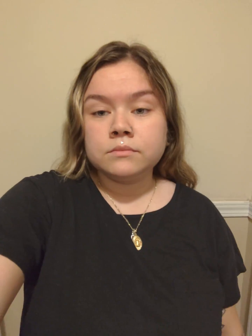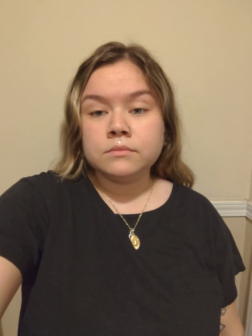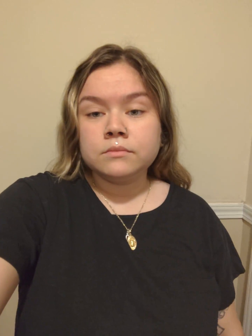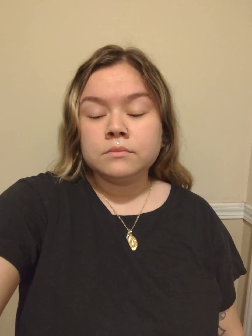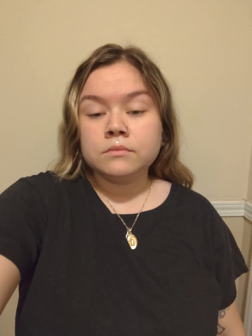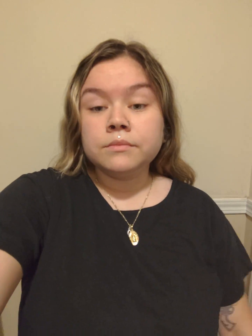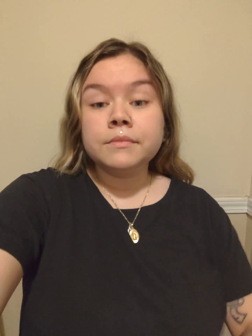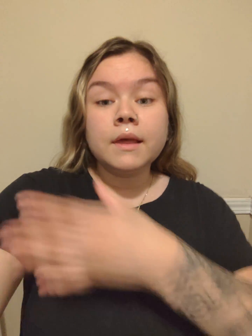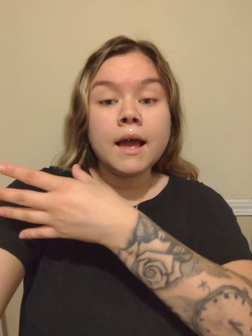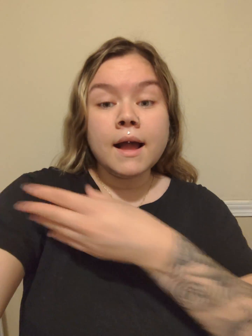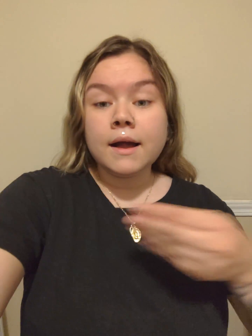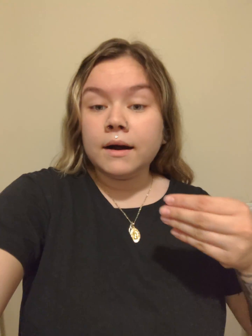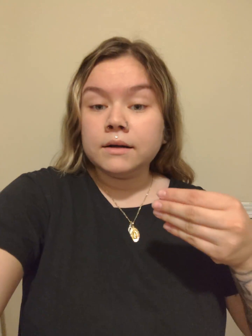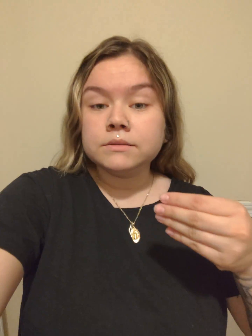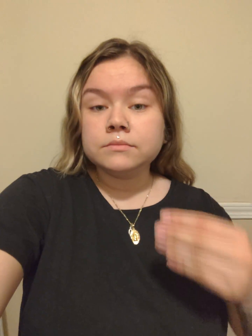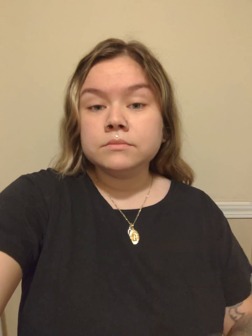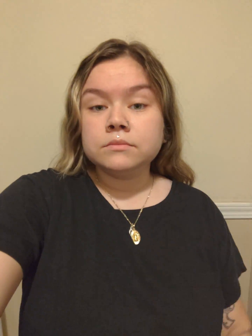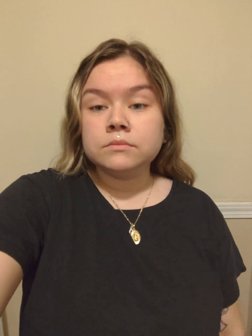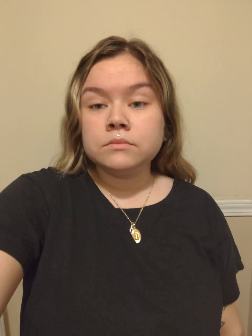and